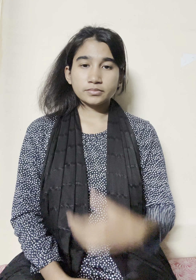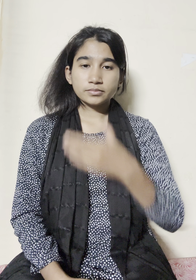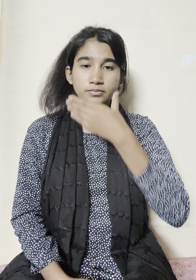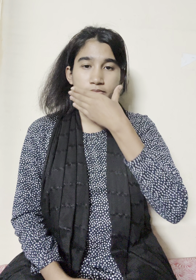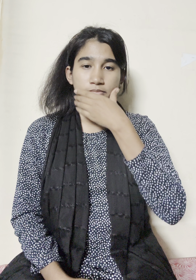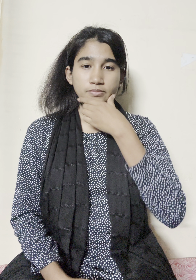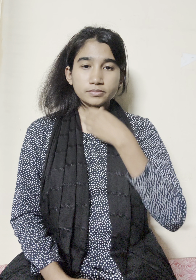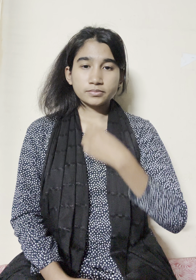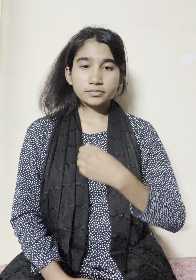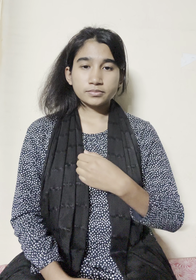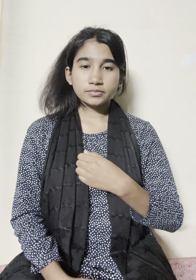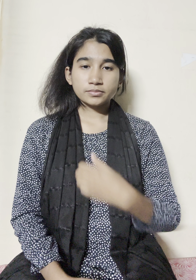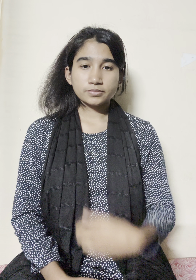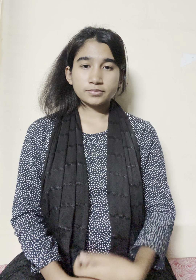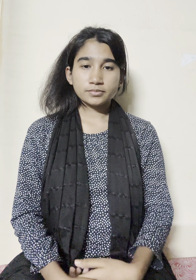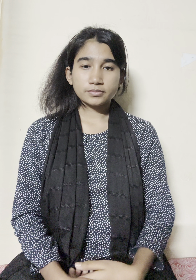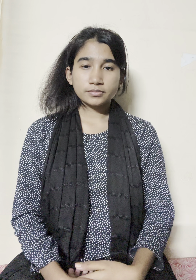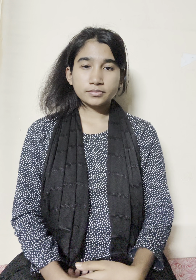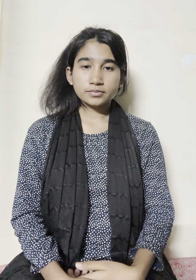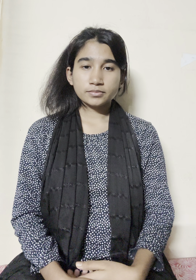দাদা